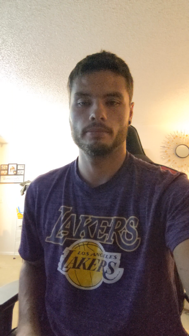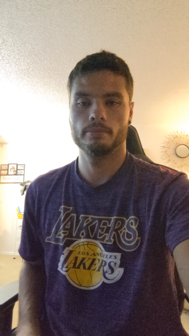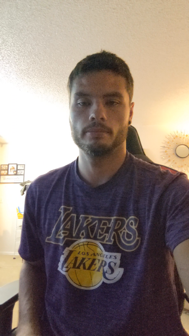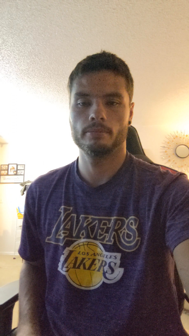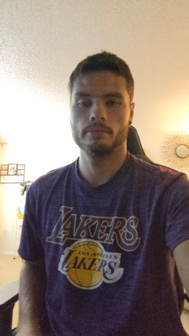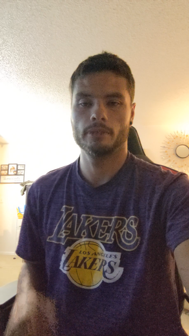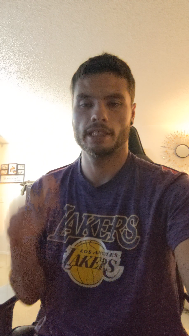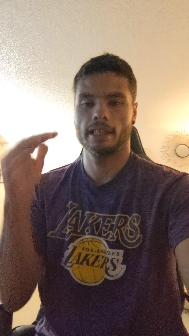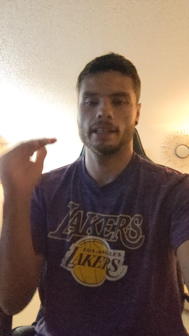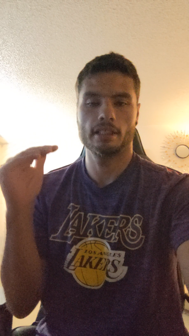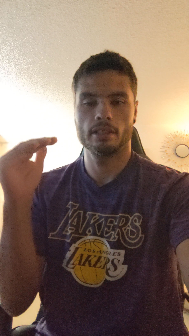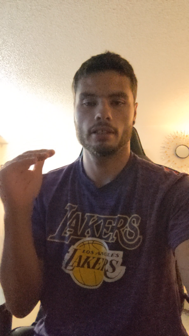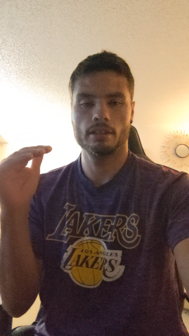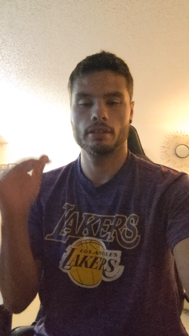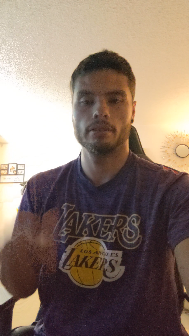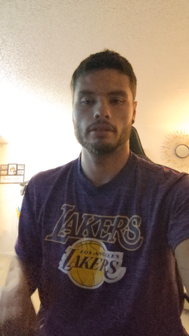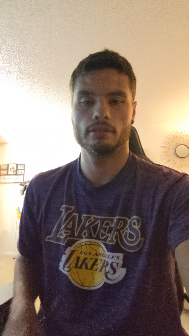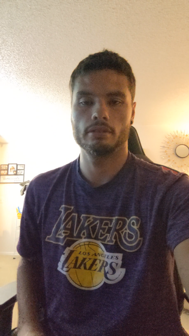little